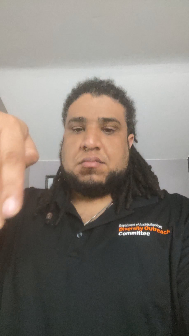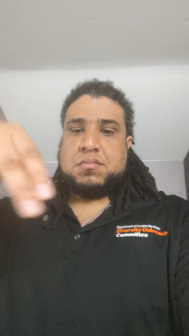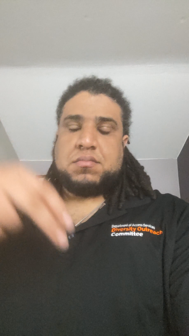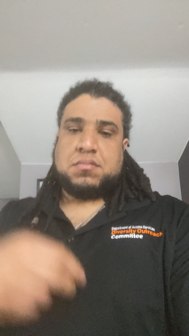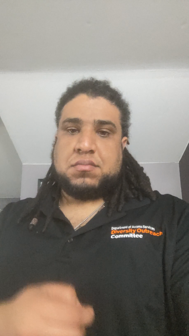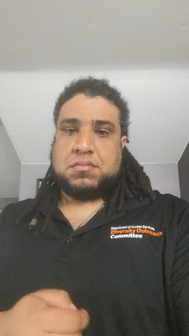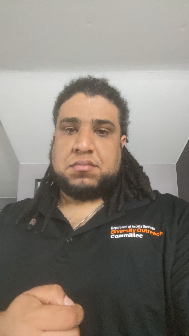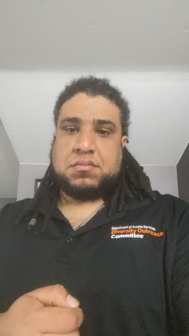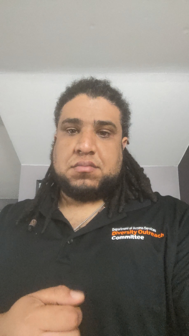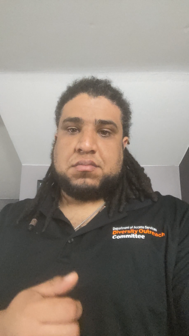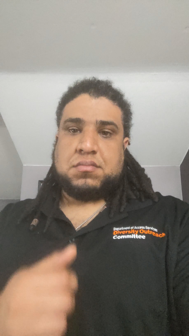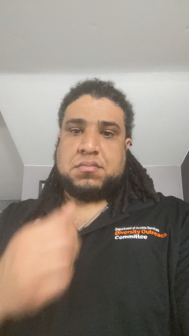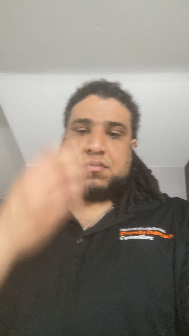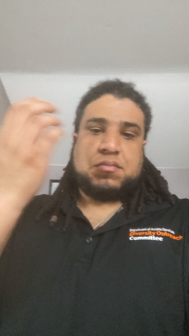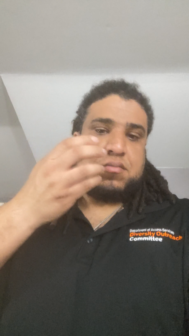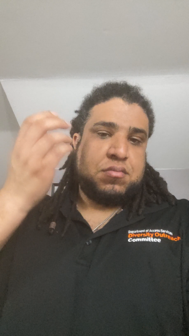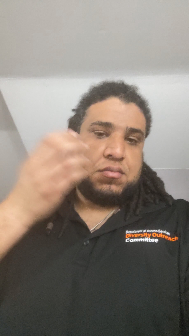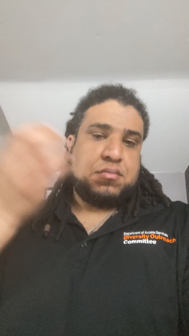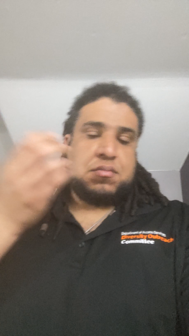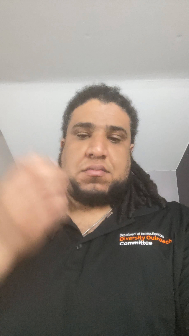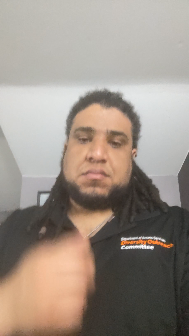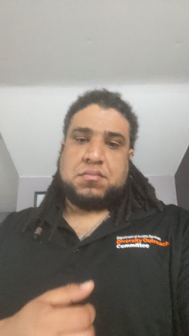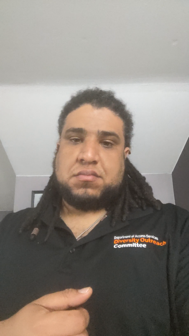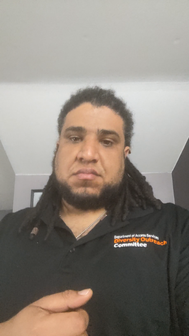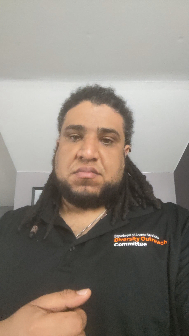shake